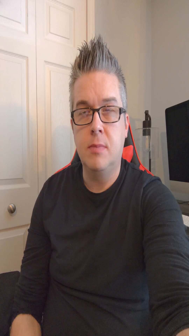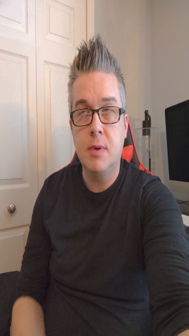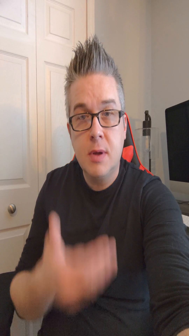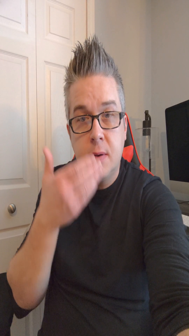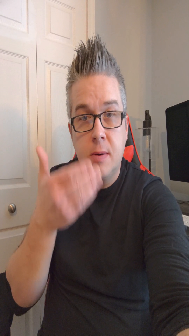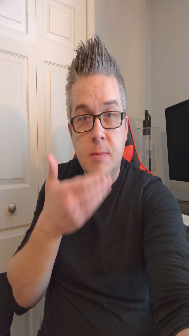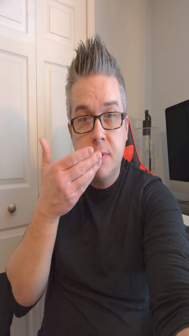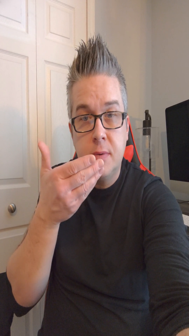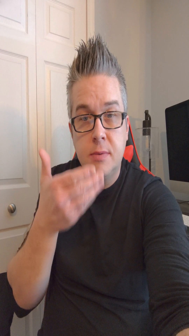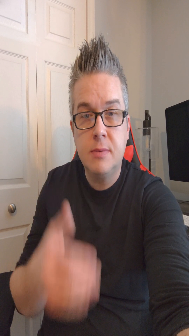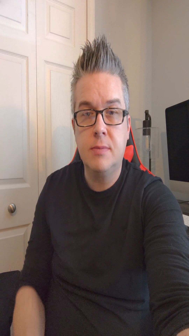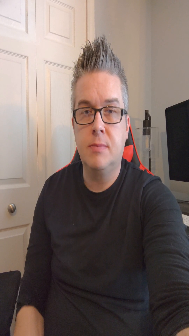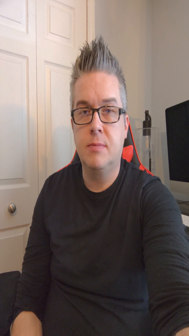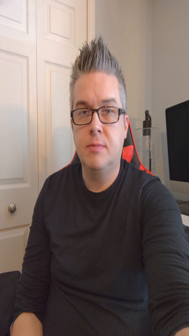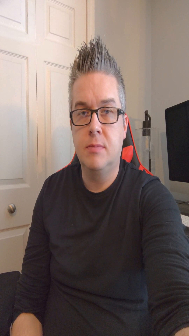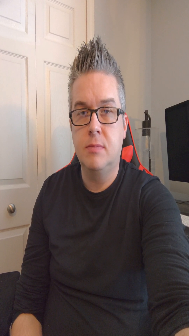cereal